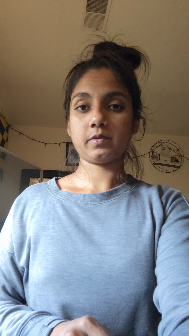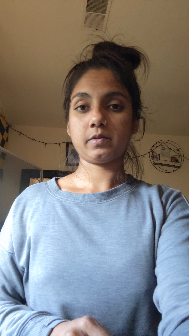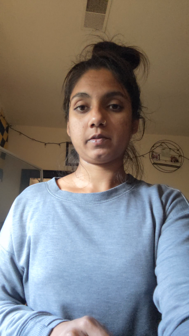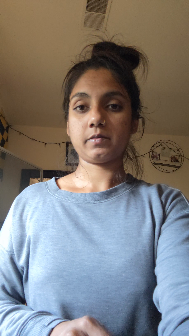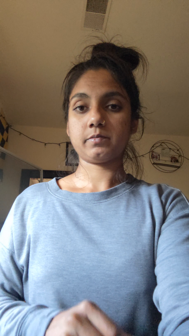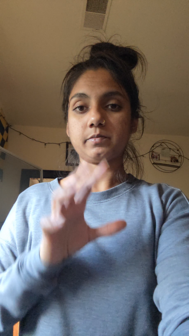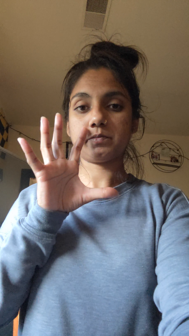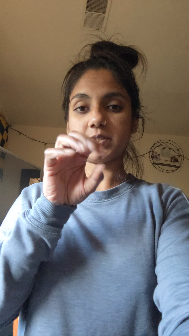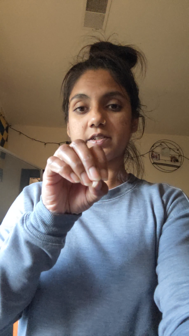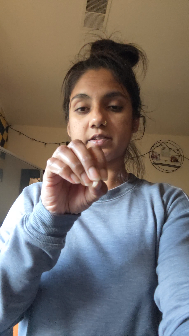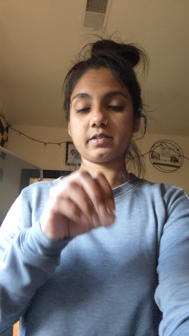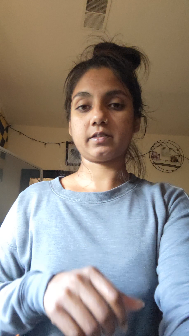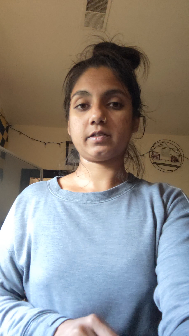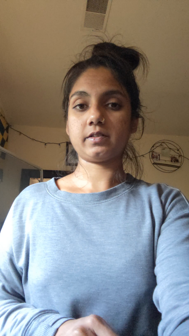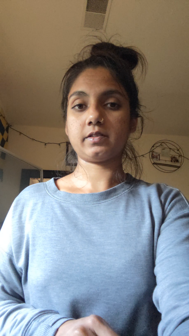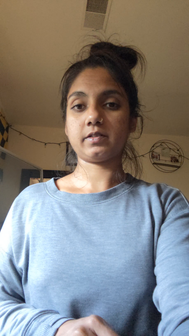bite